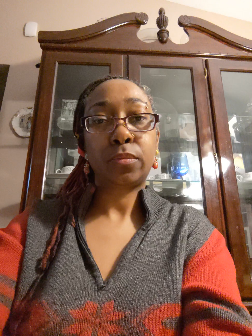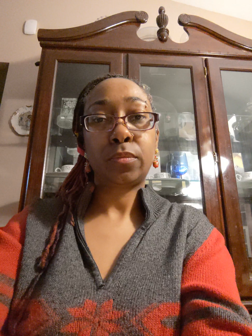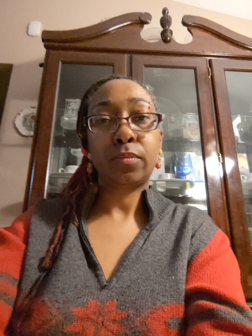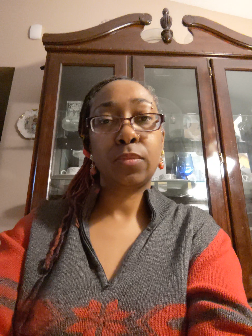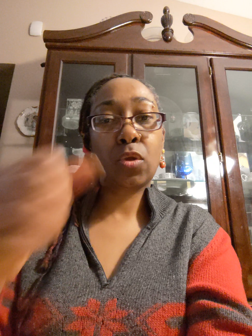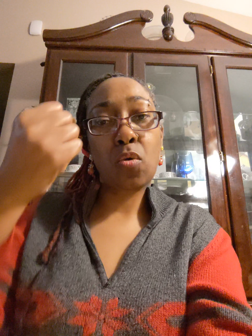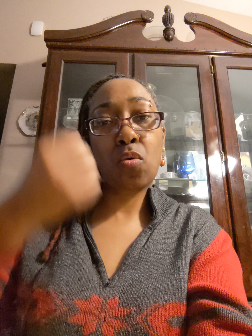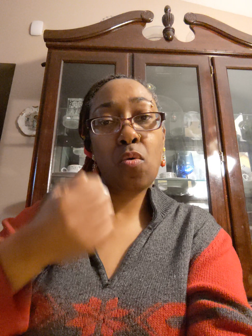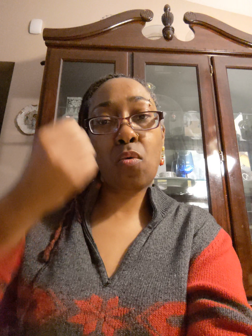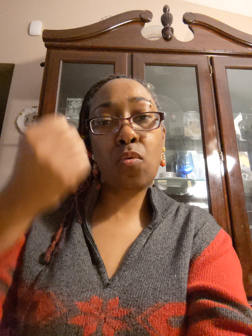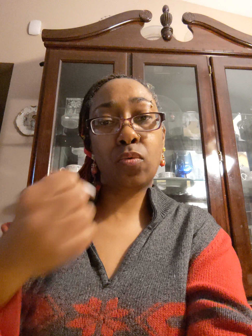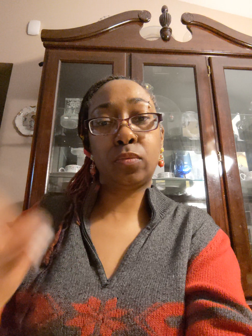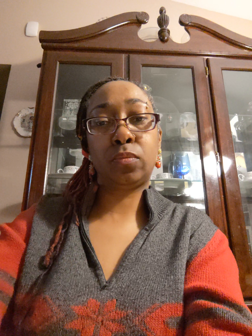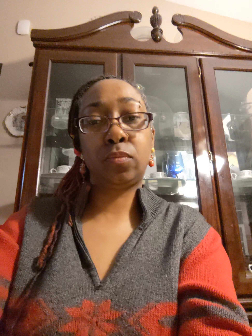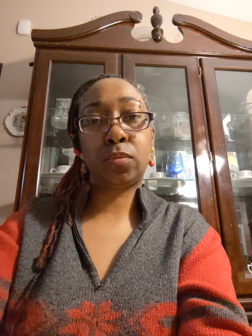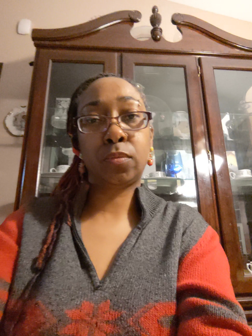car